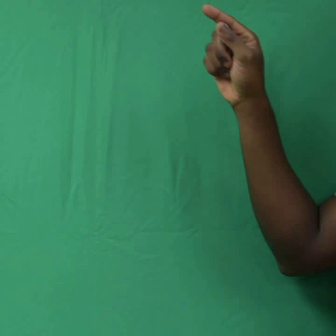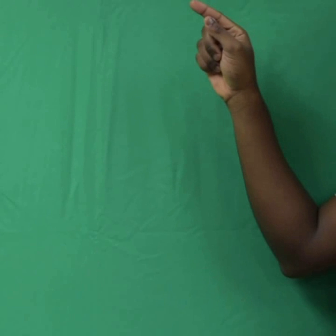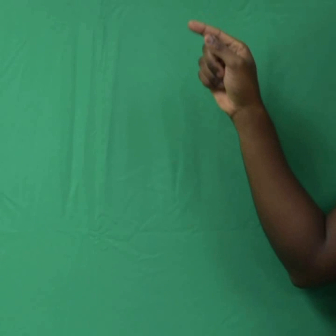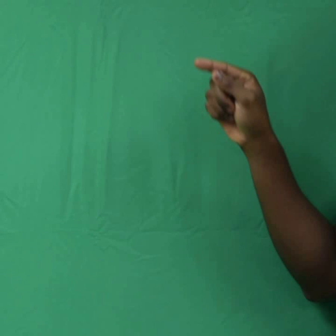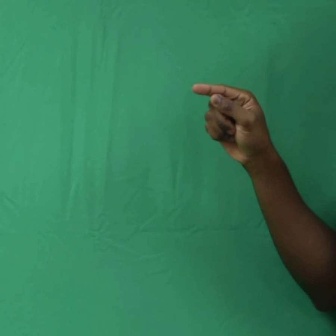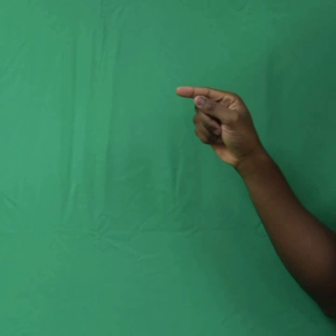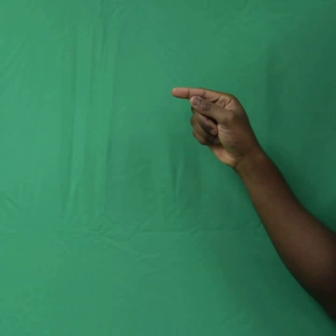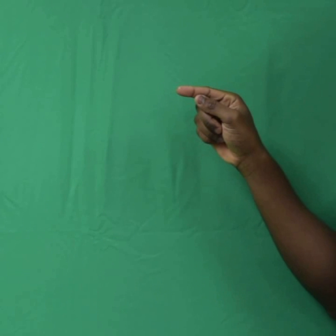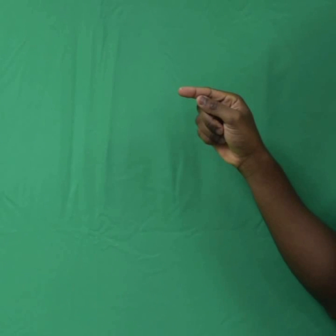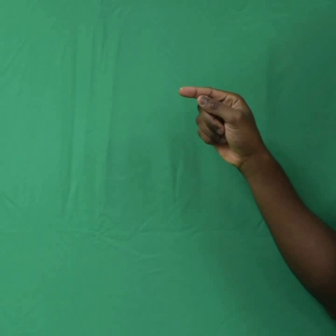Z